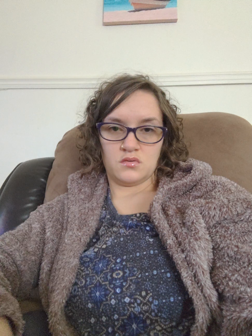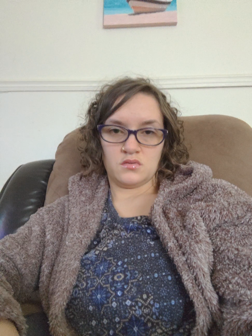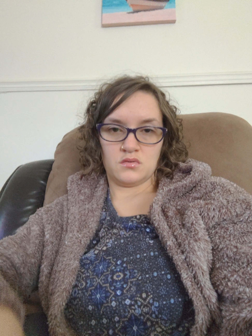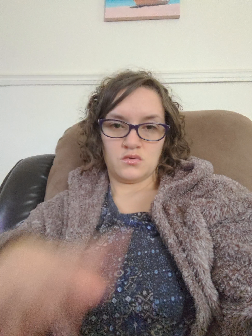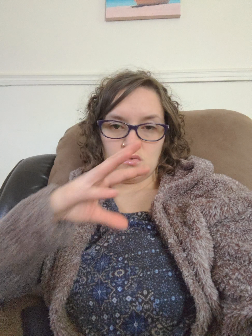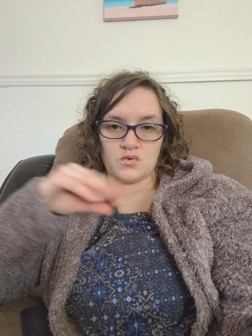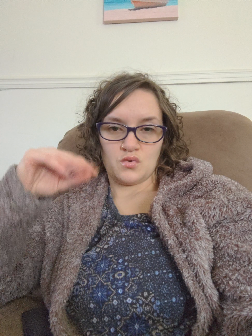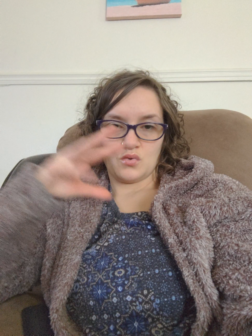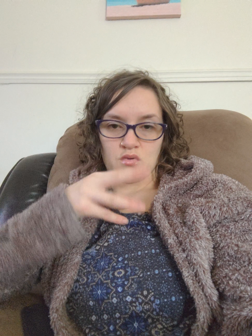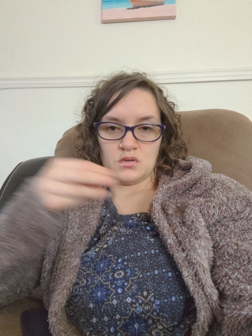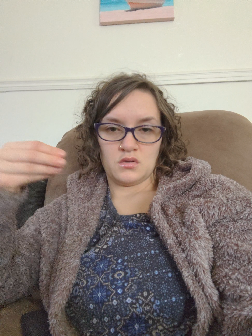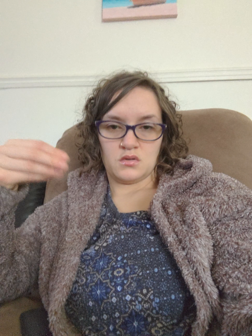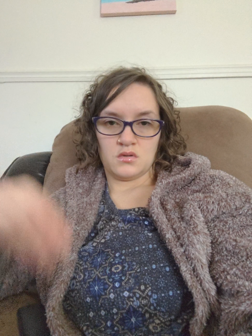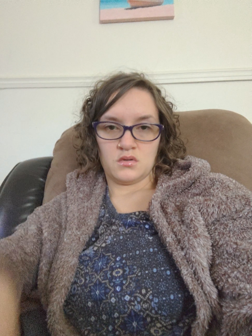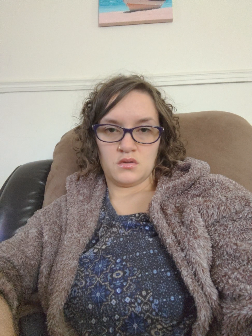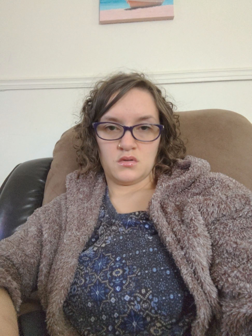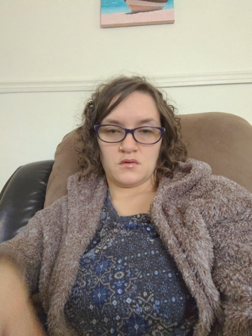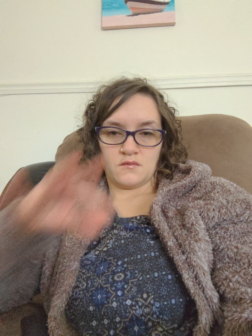story